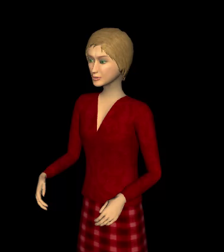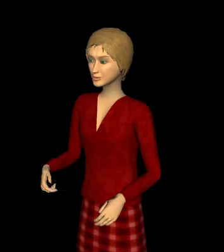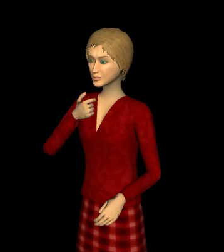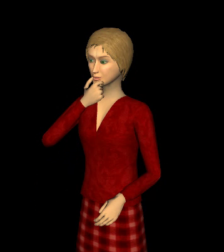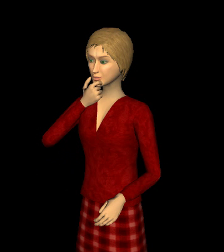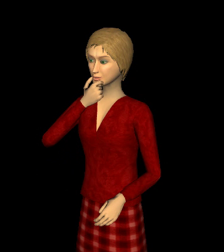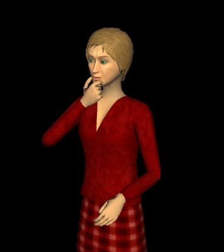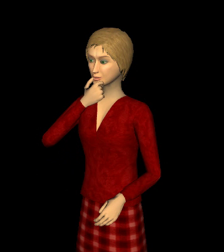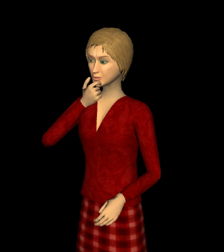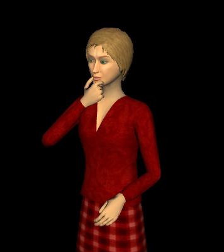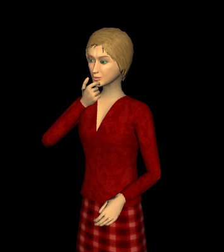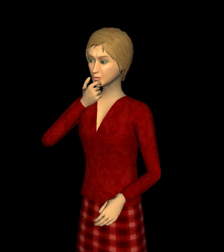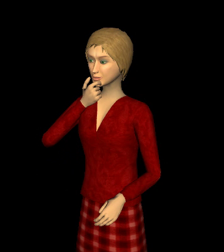إنجليترا